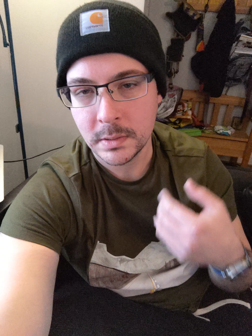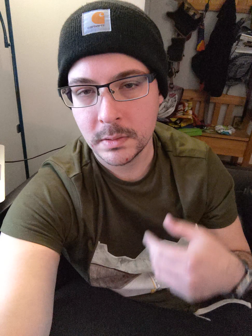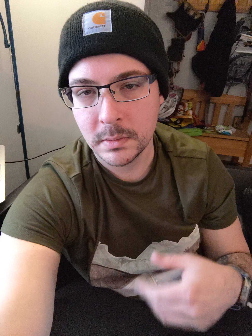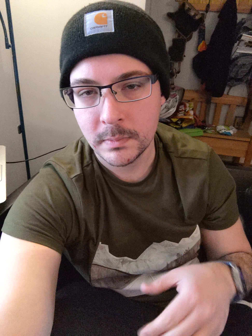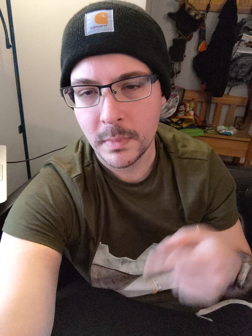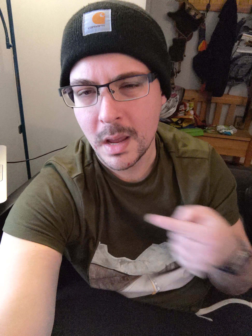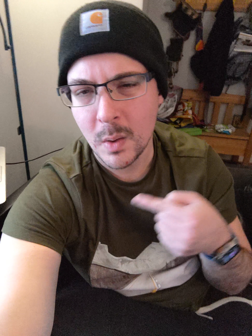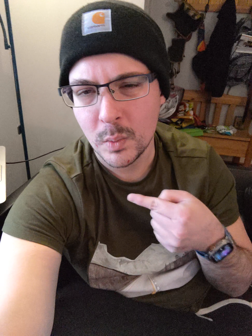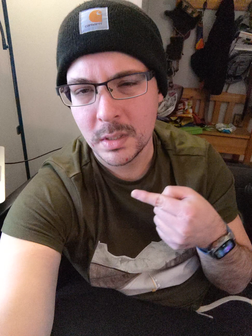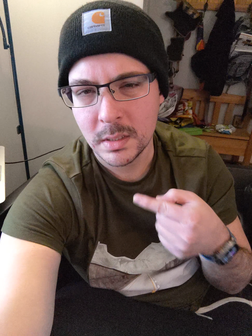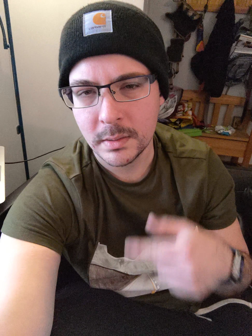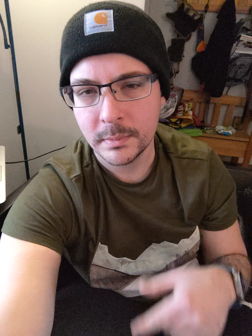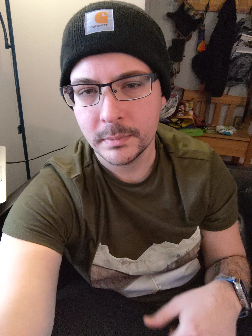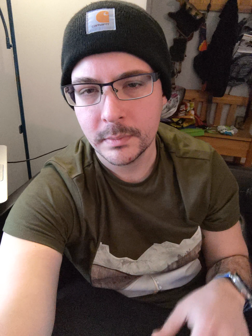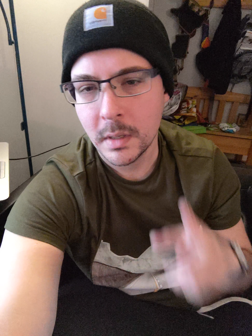owie